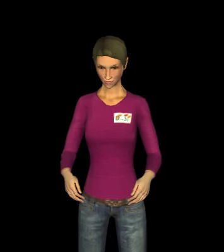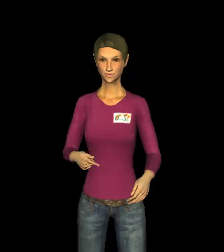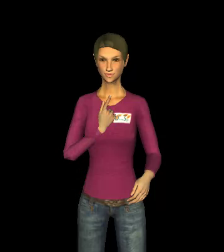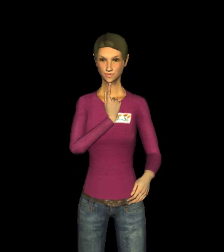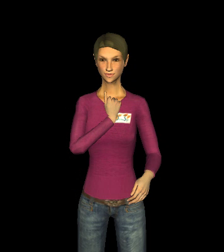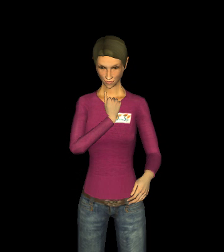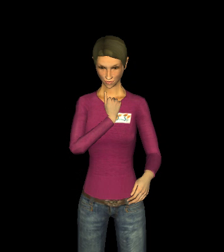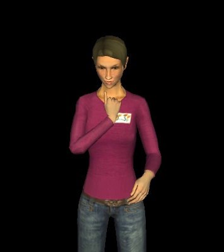يونيو